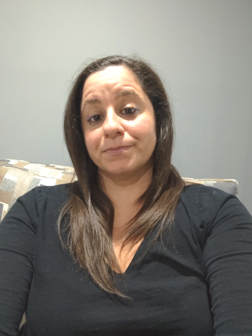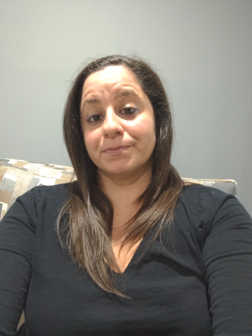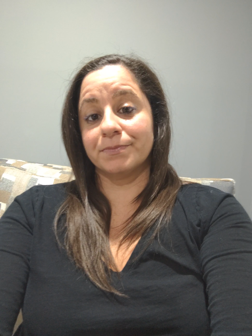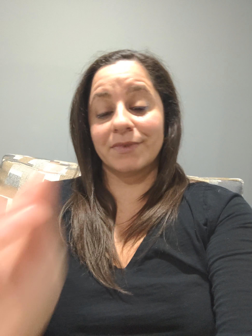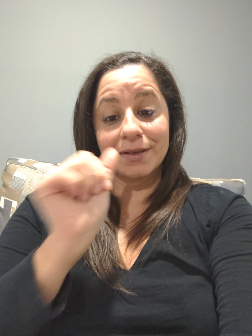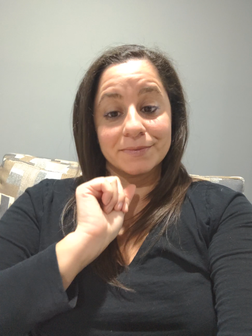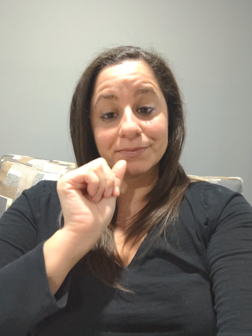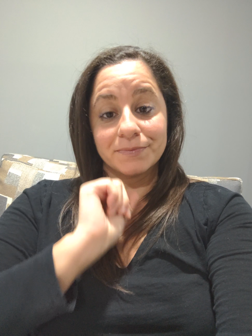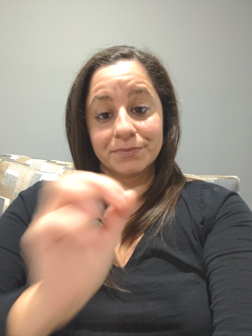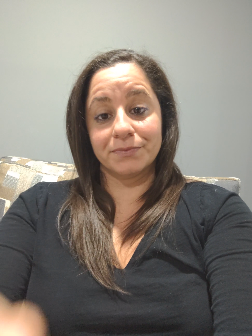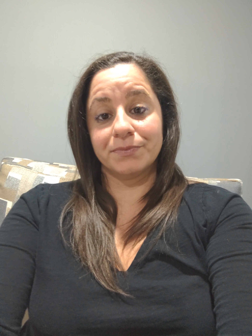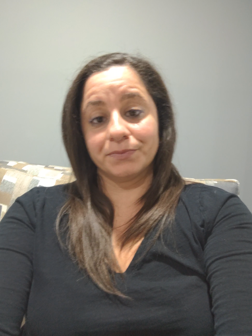aunt